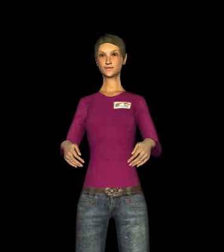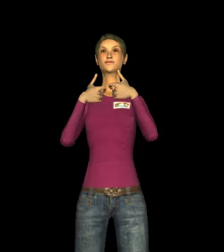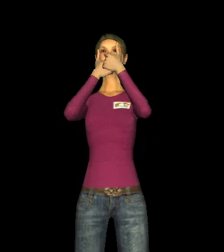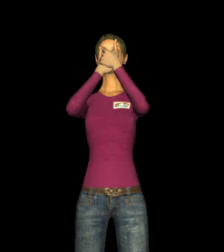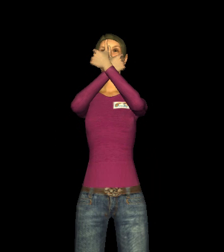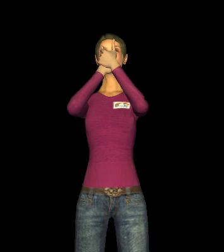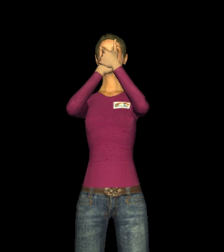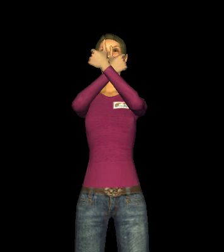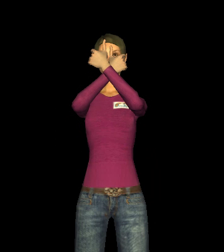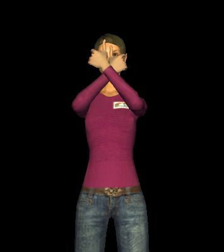يضحك